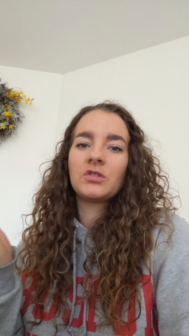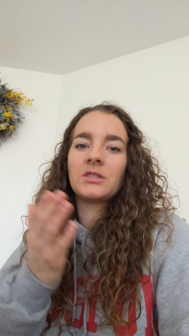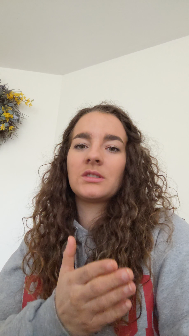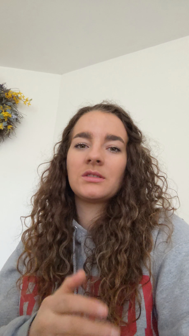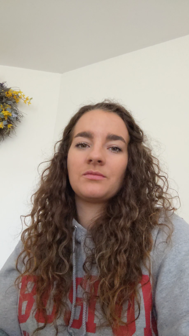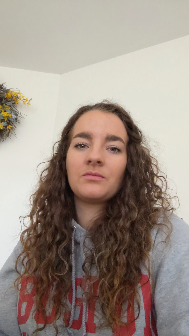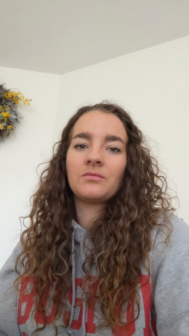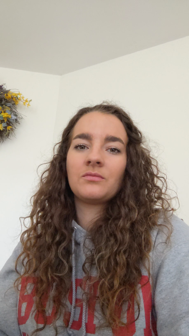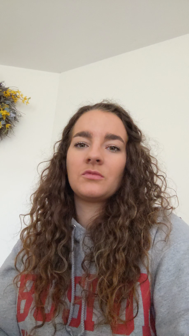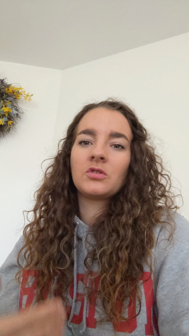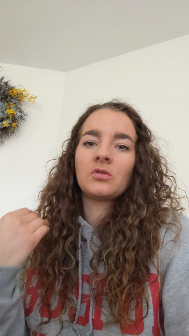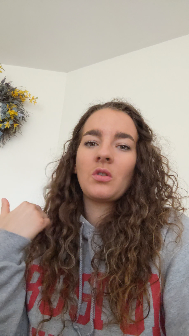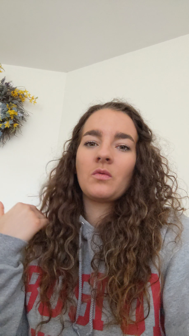shoulder